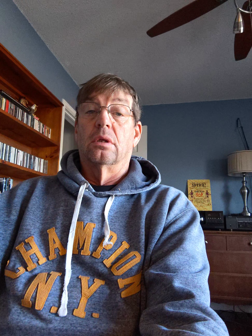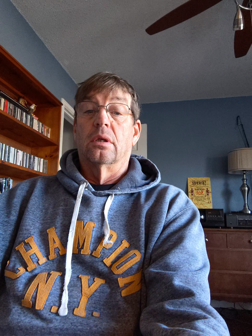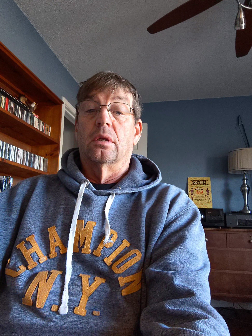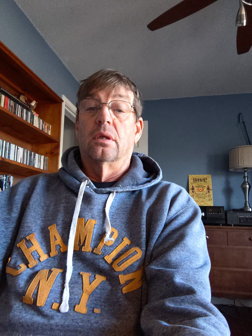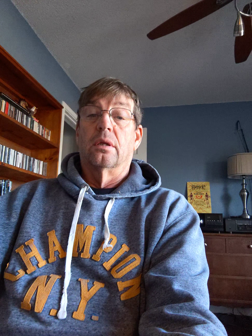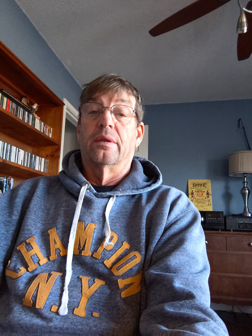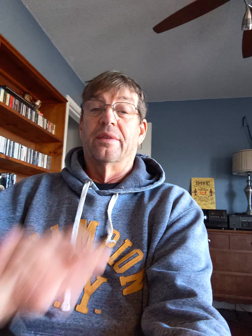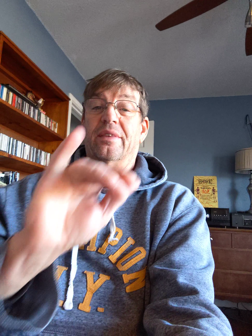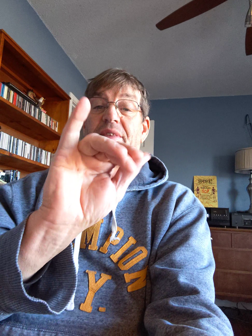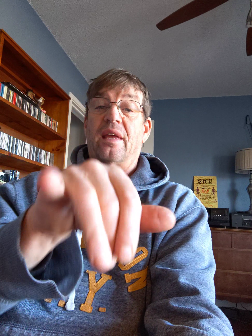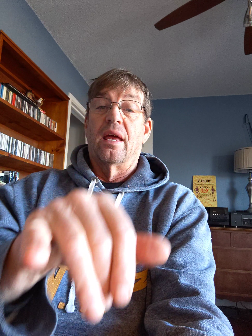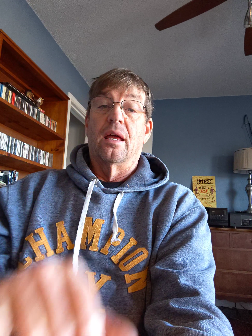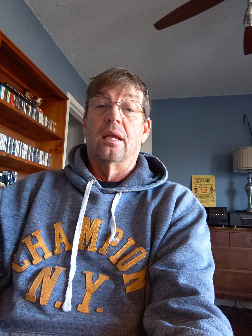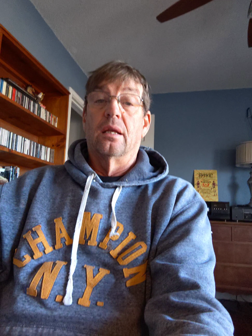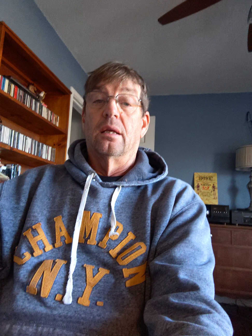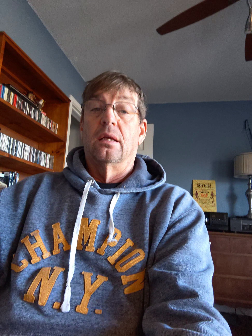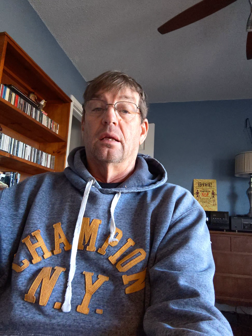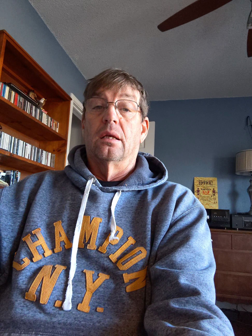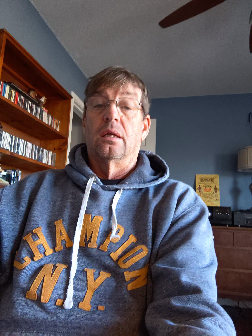that